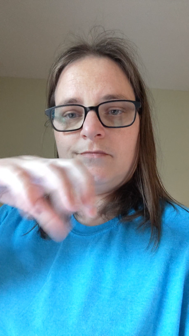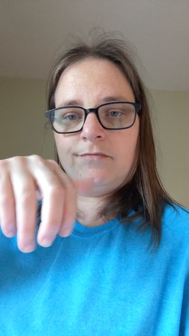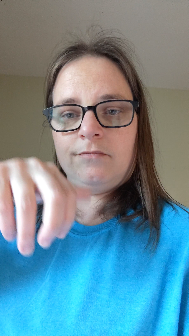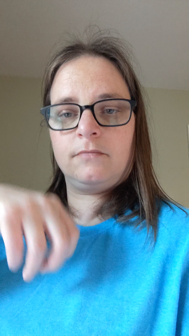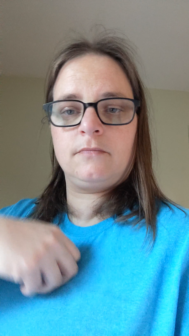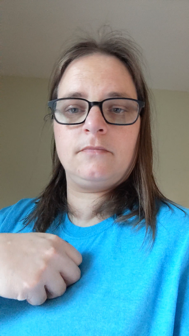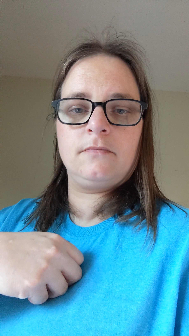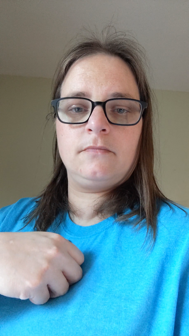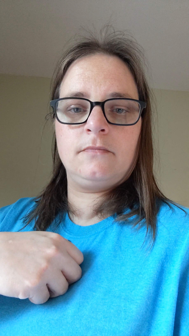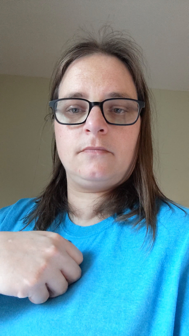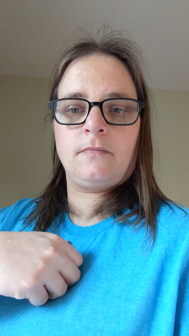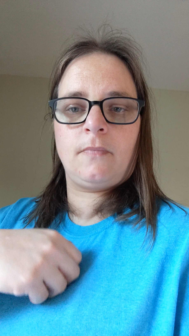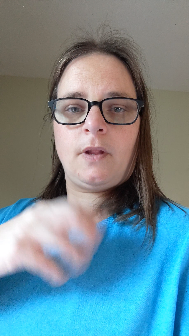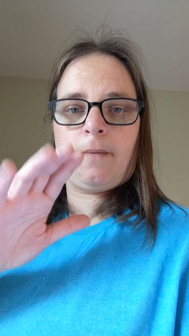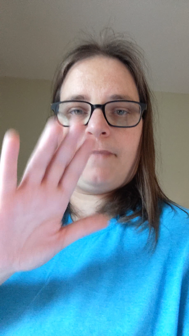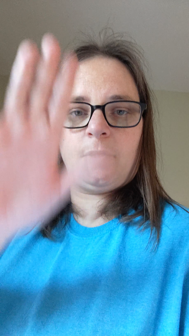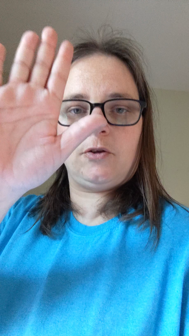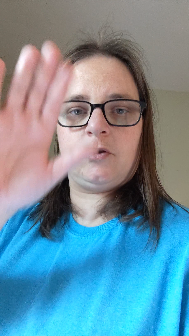push